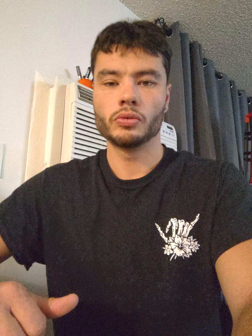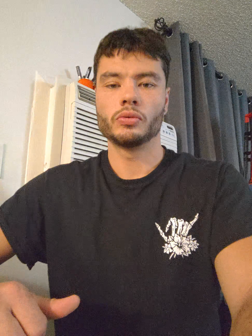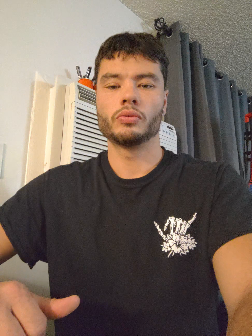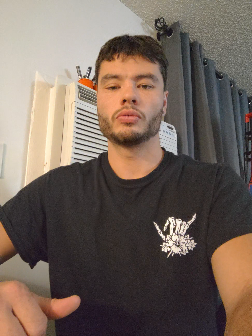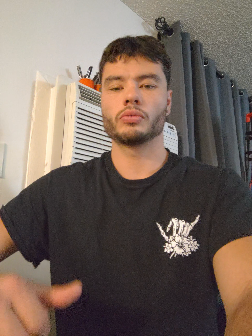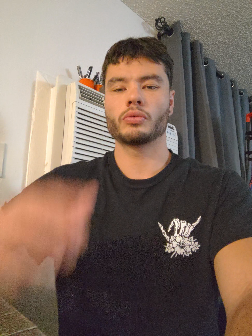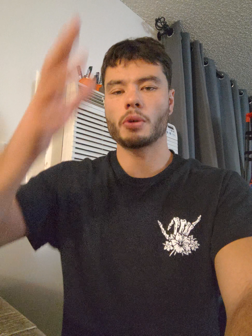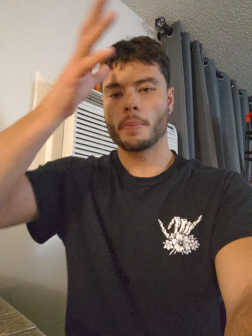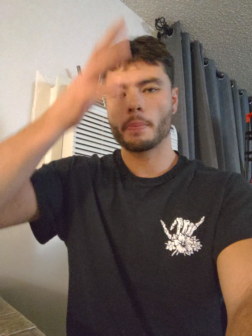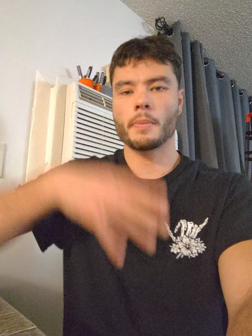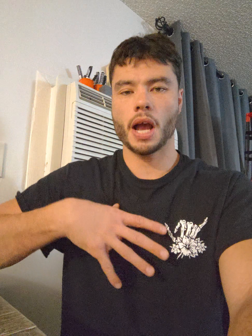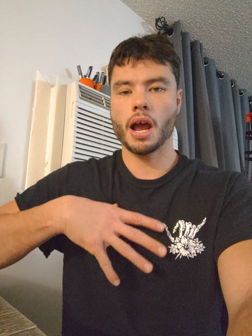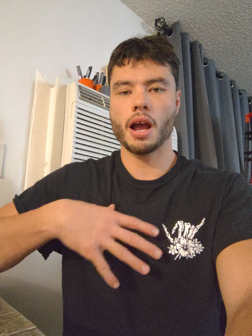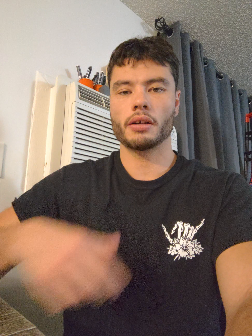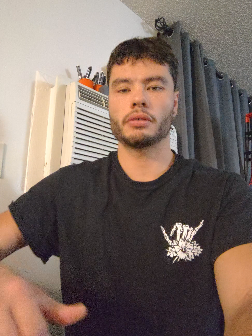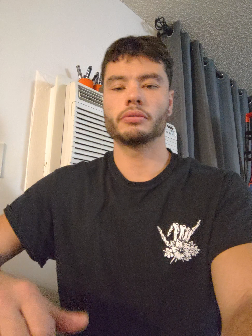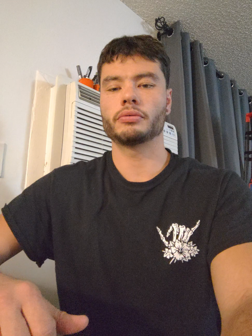man